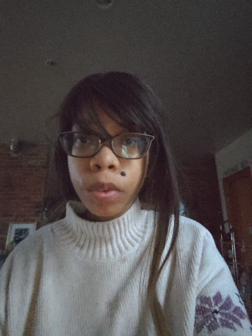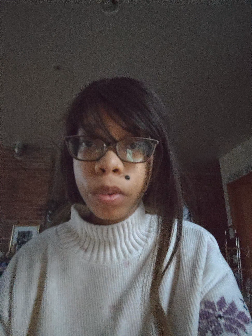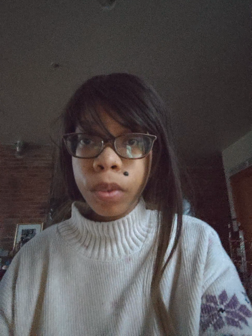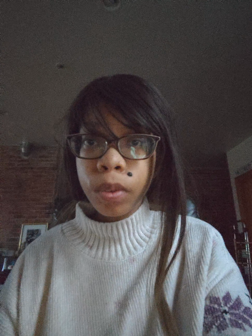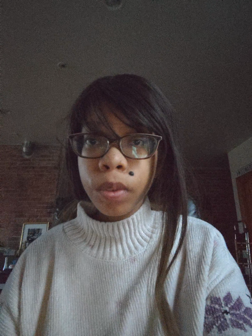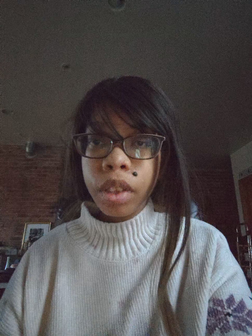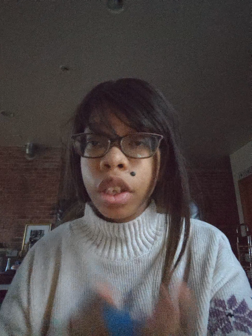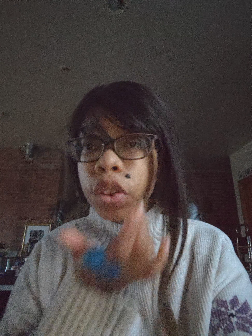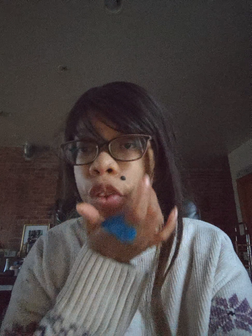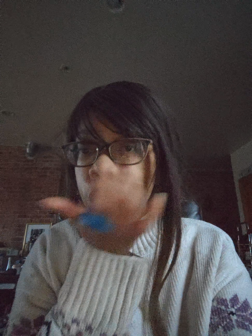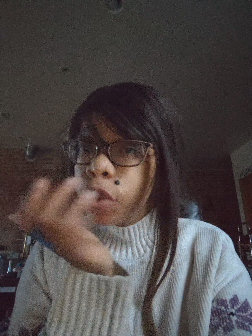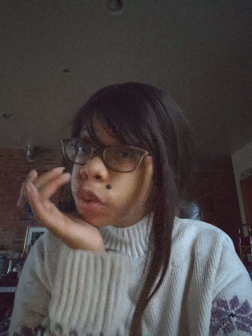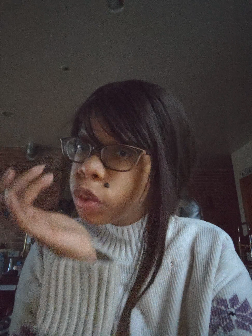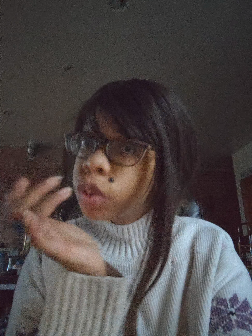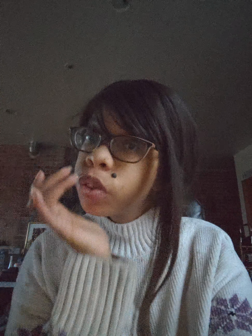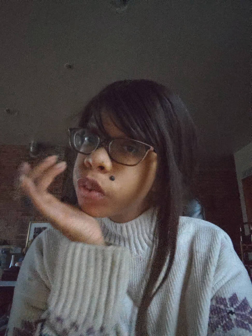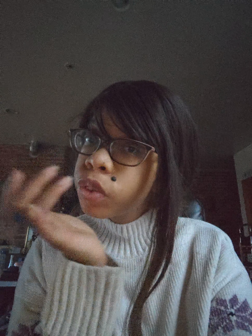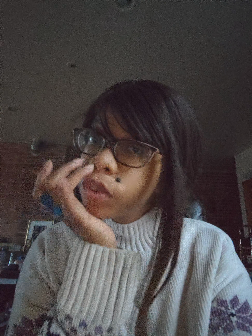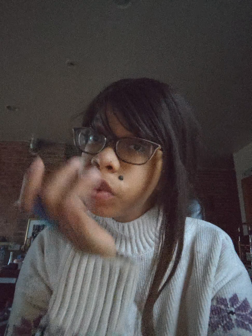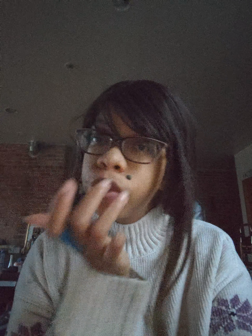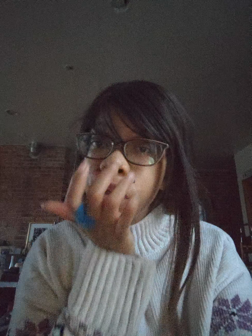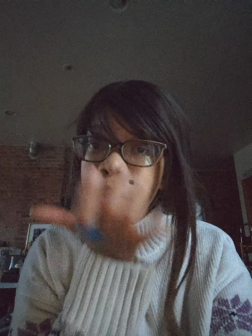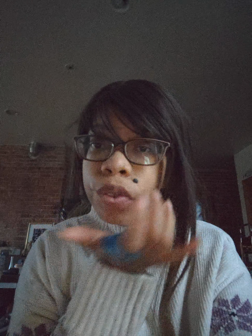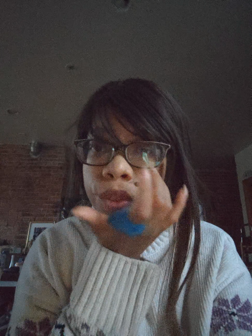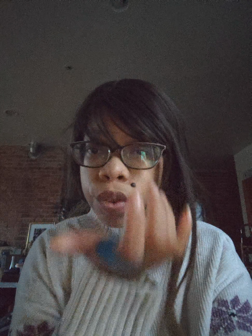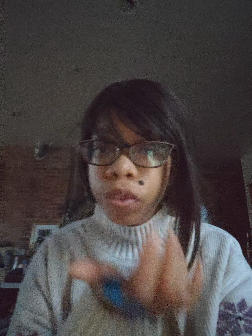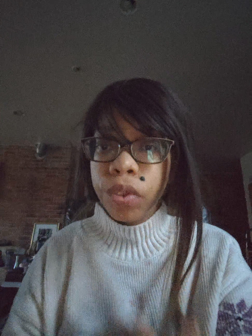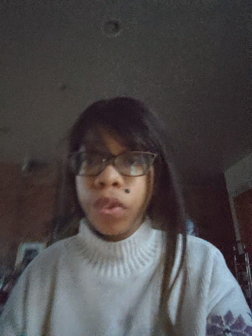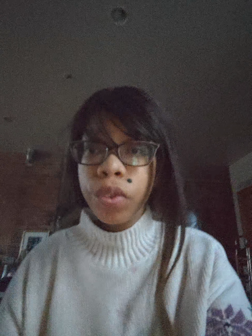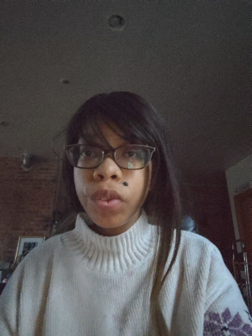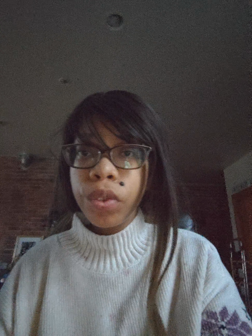grass